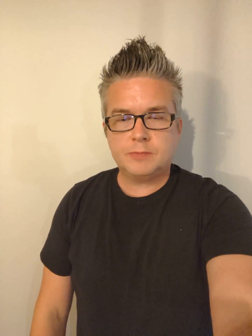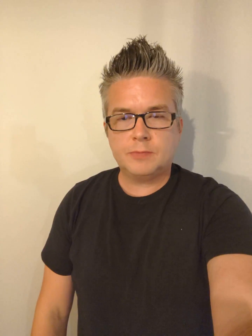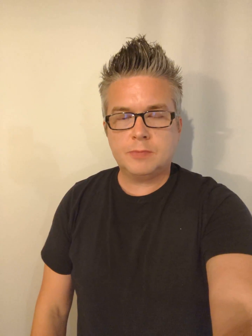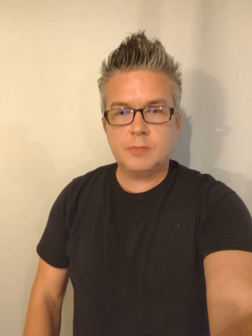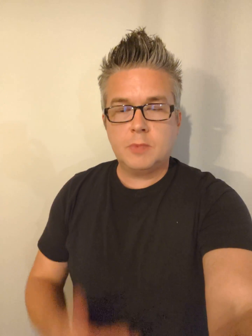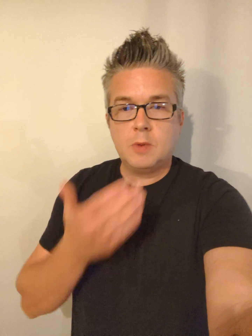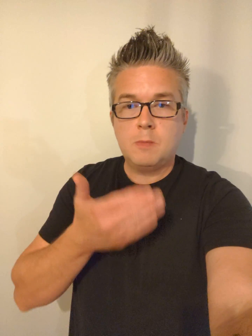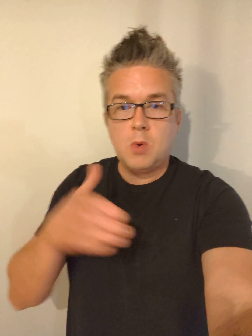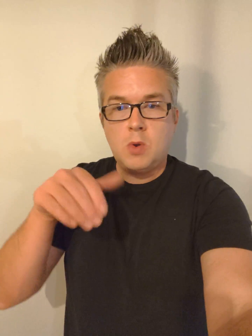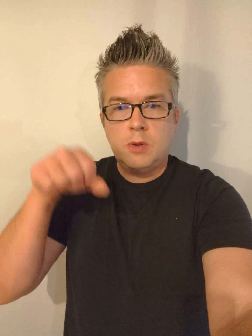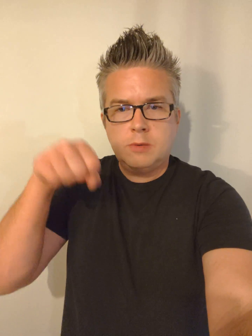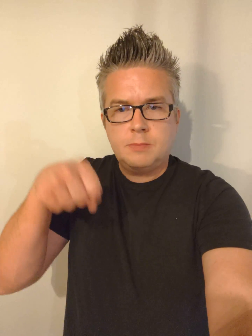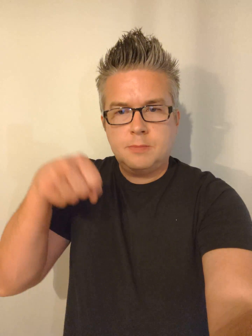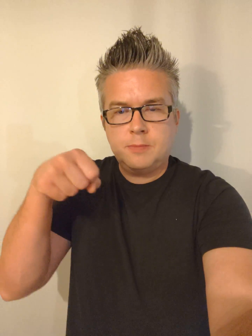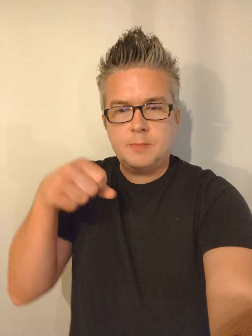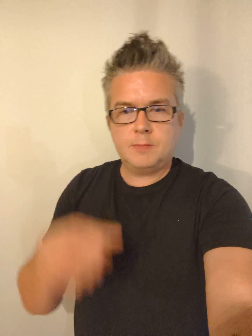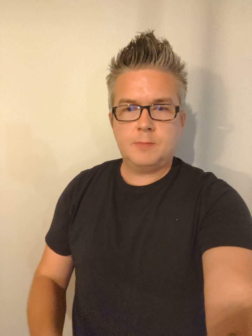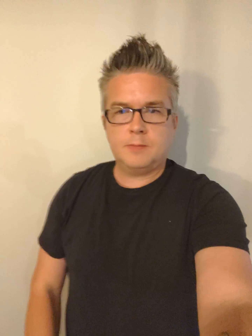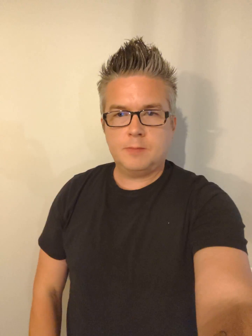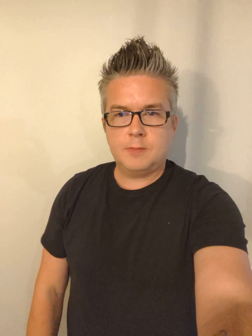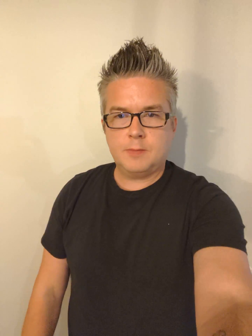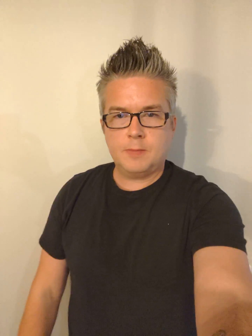basket